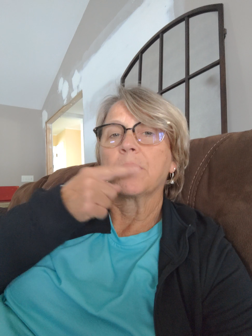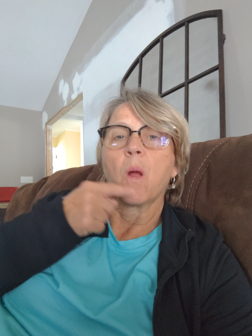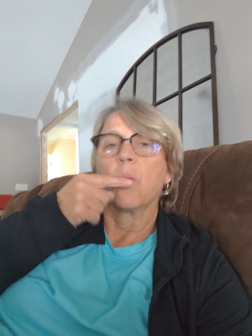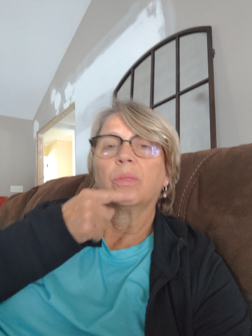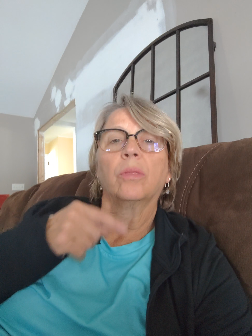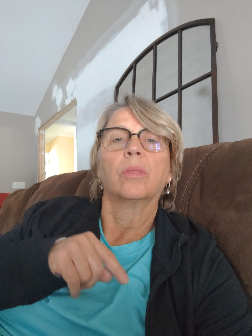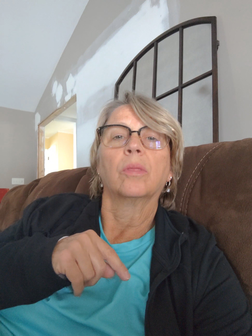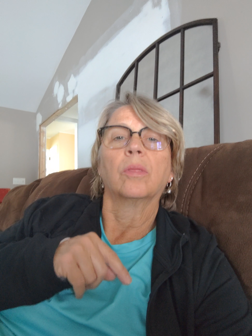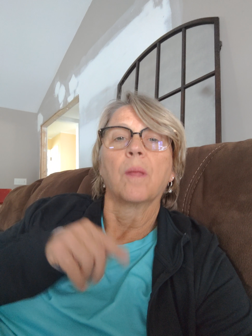mouth